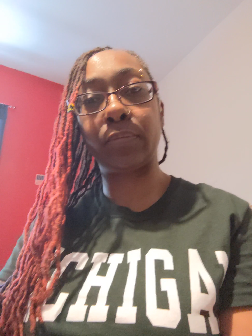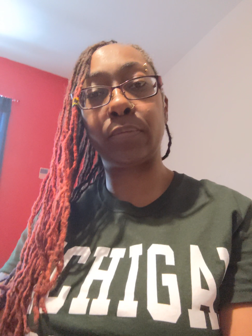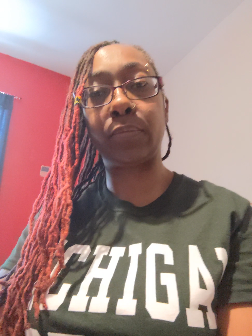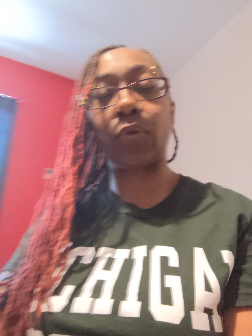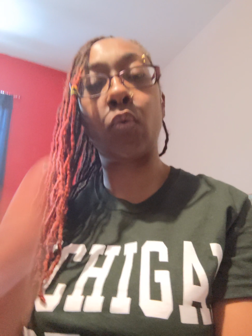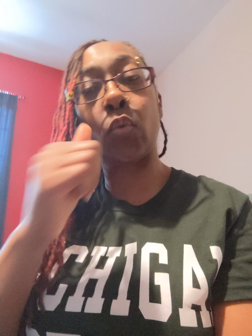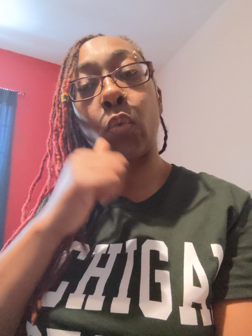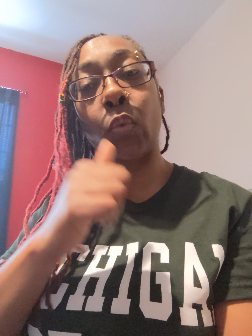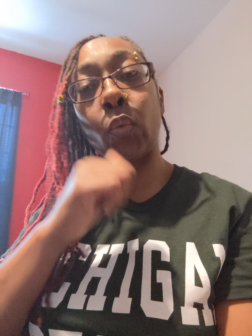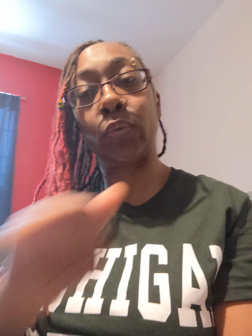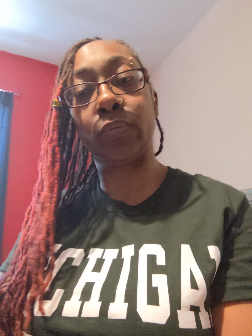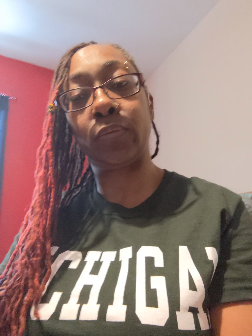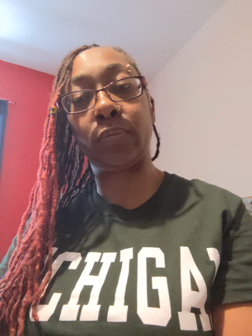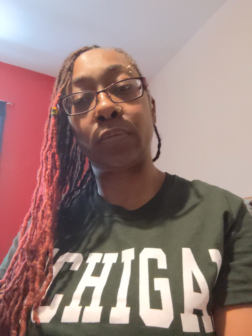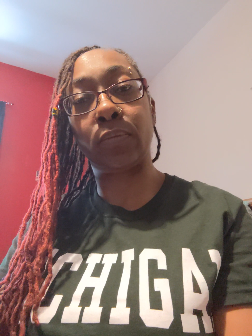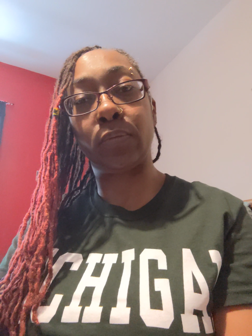girl